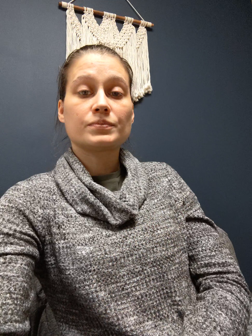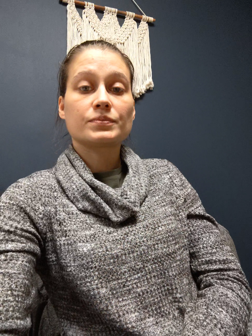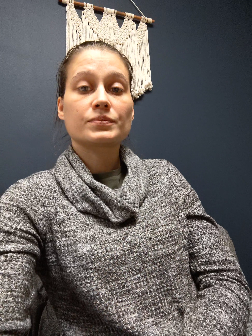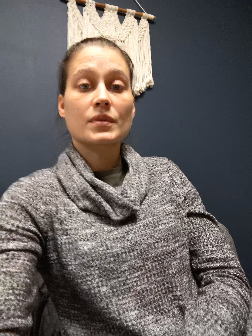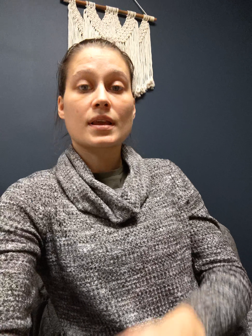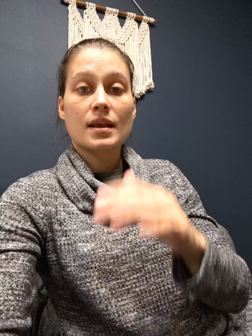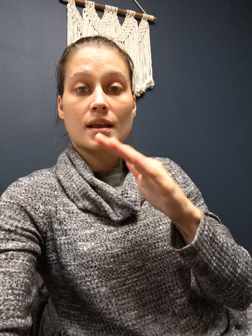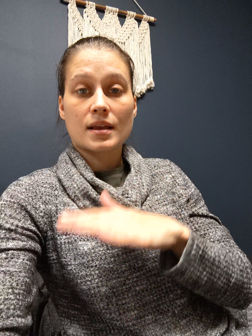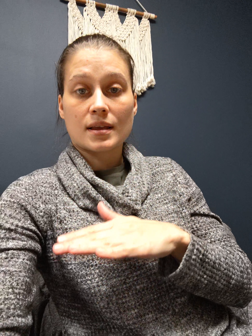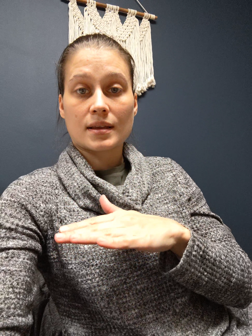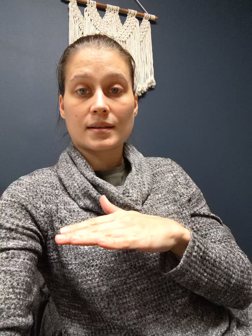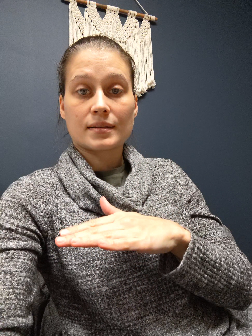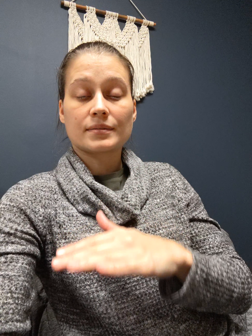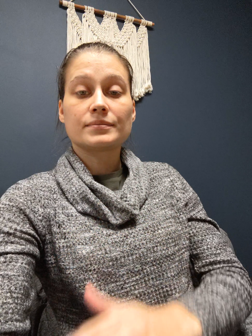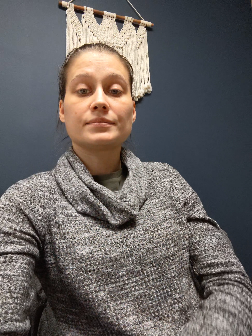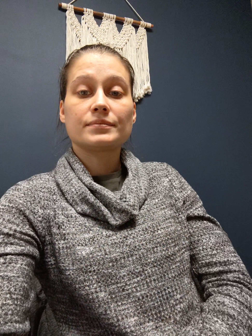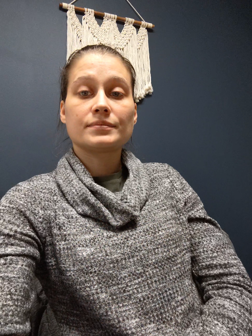on